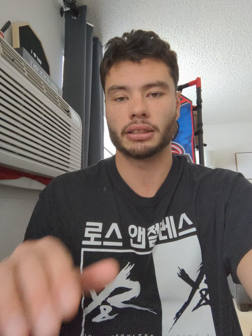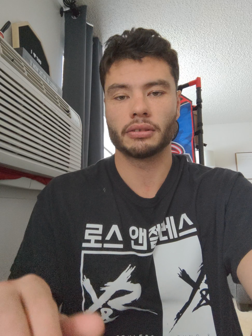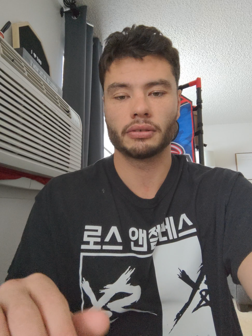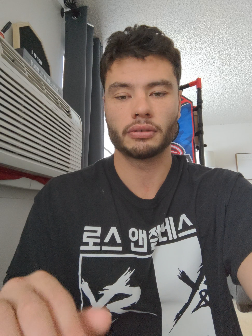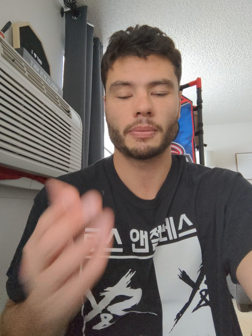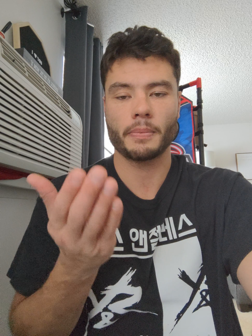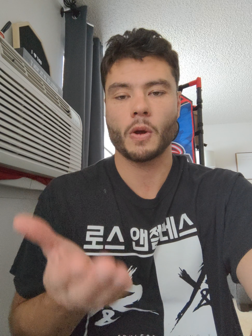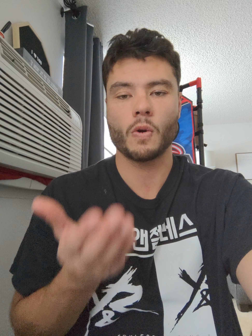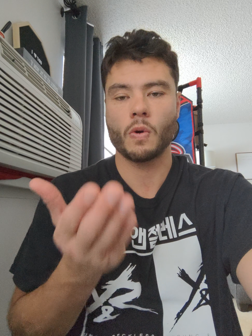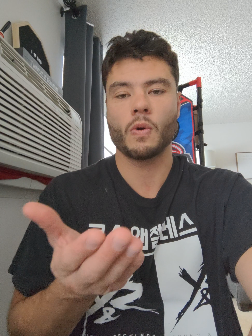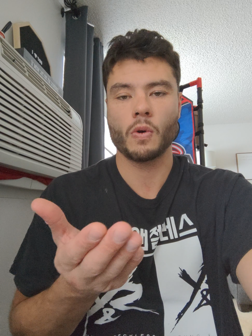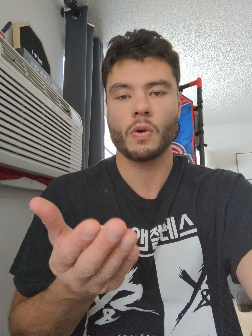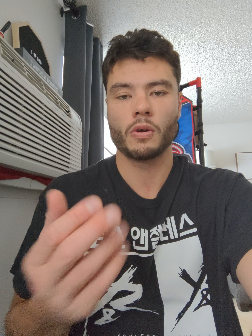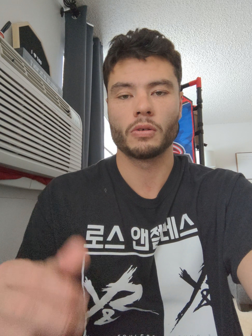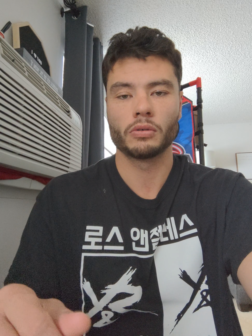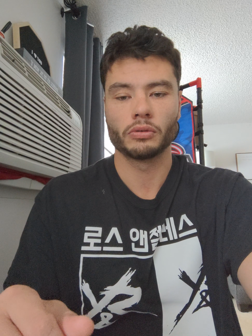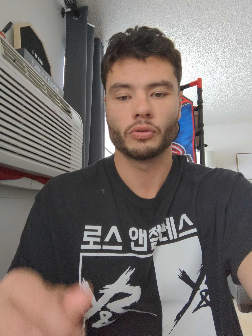boat